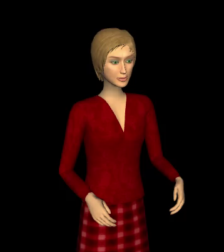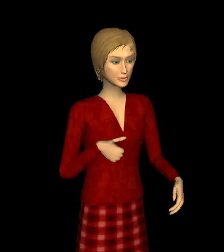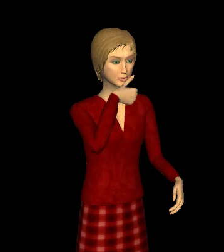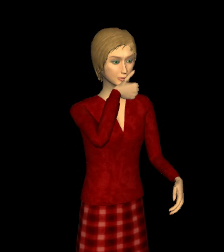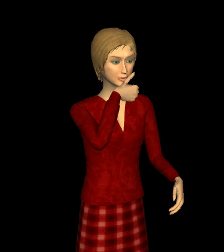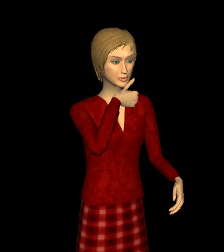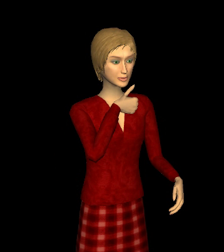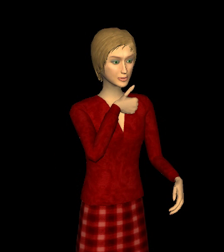ألم